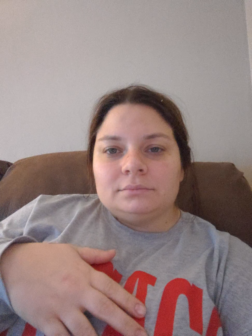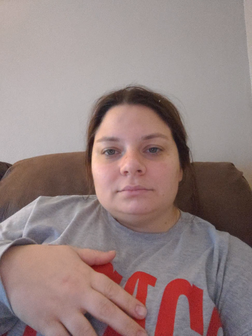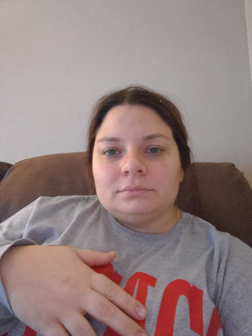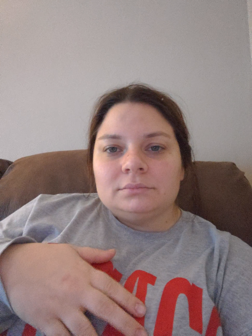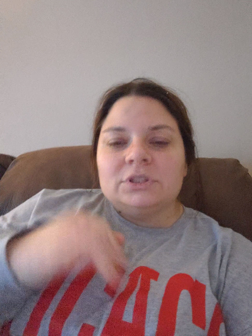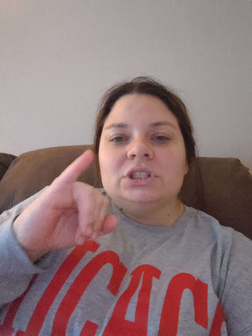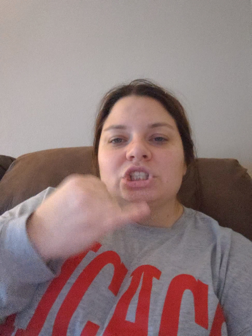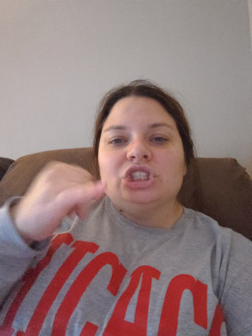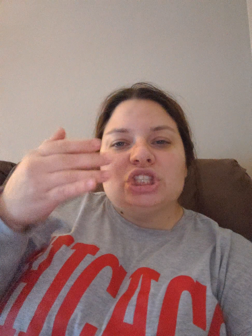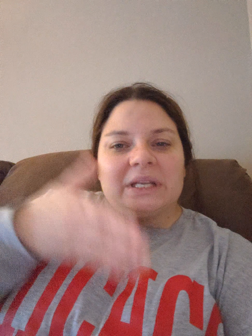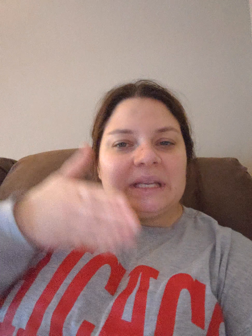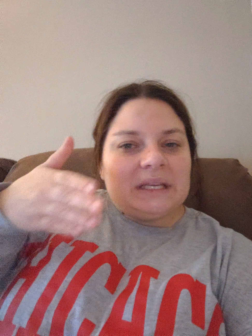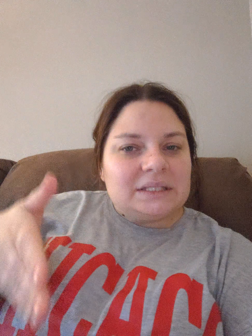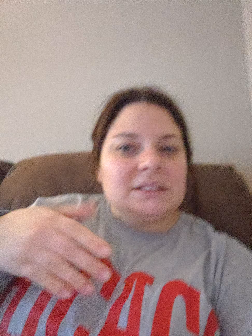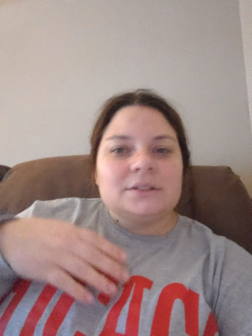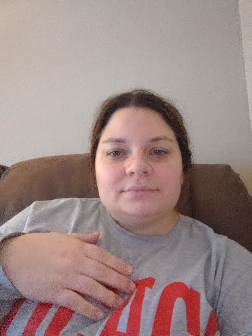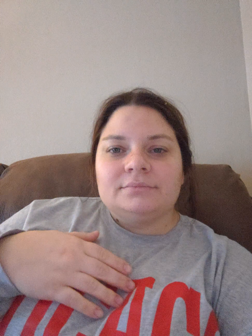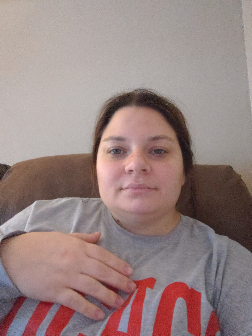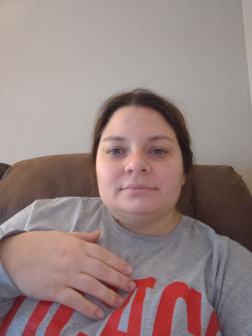jeans